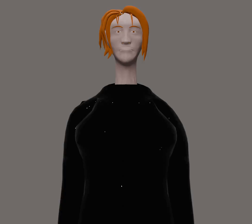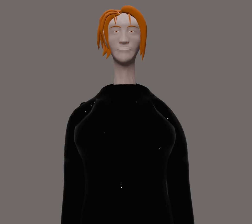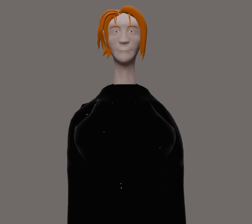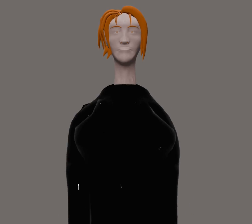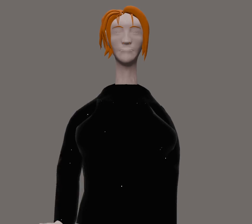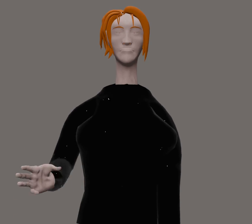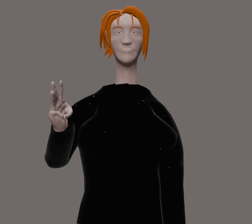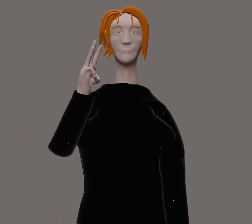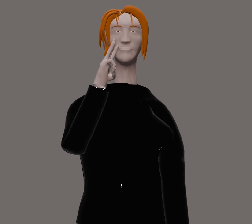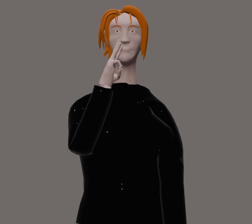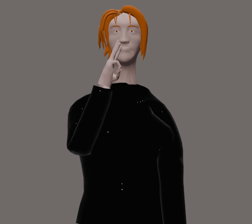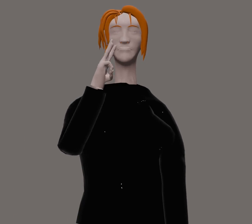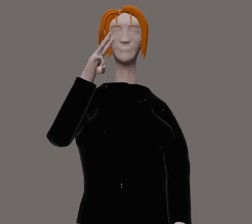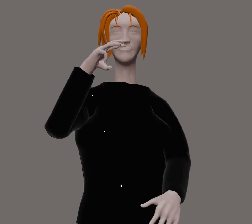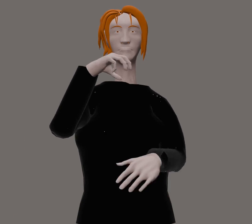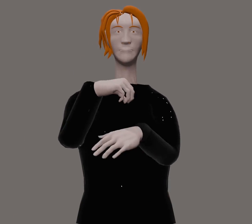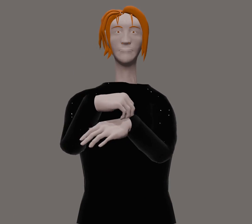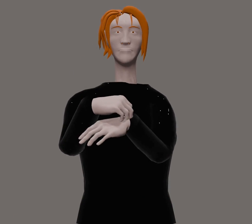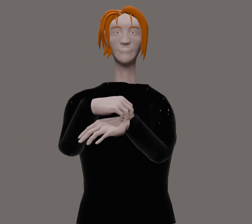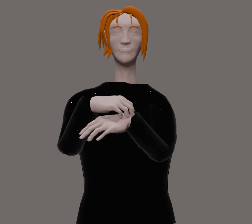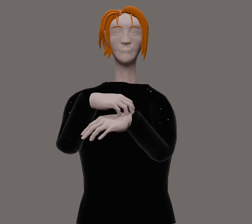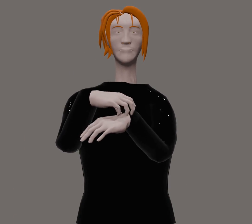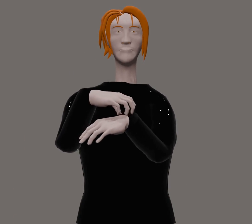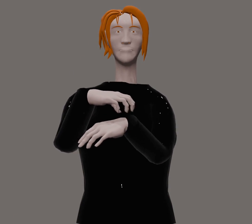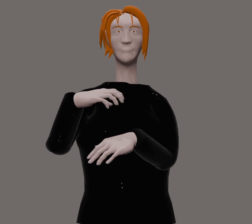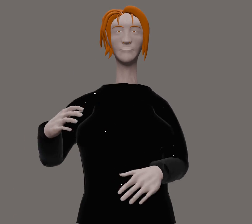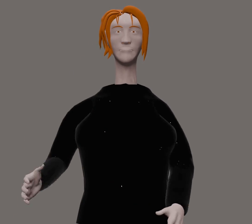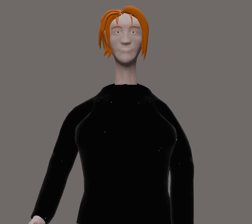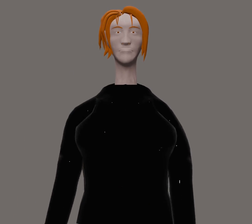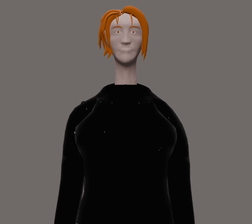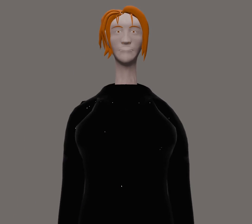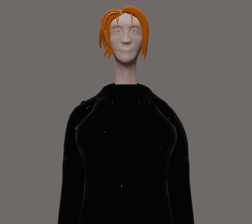Blister